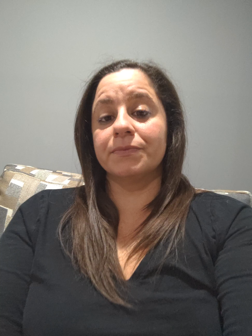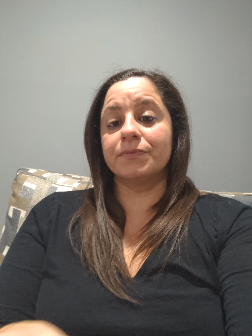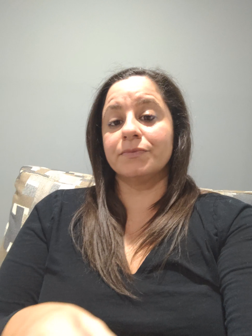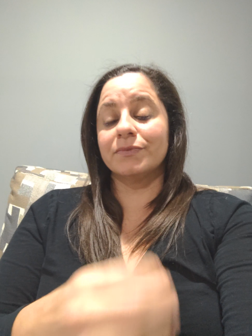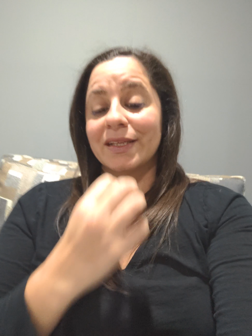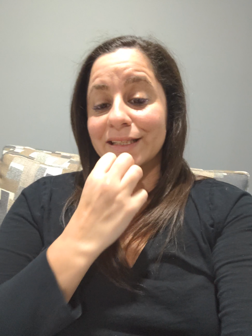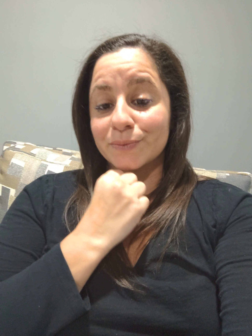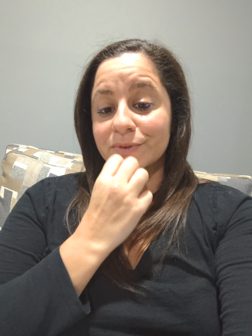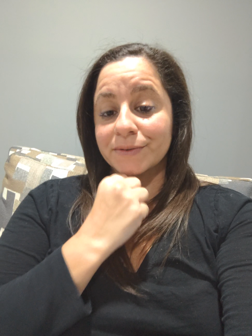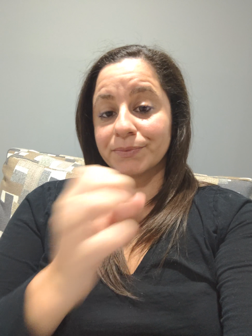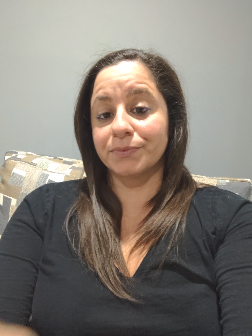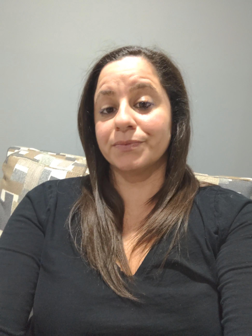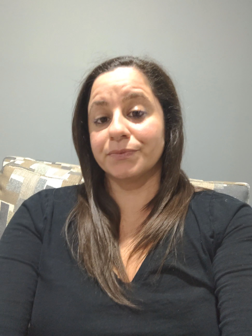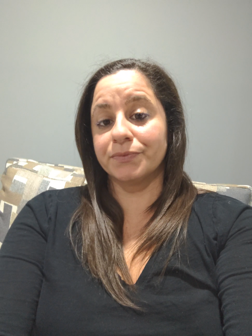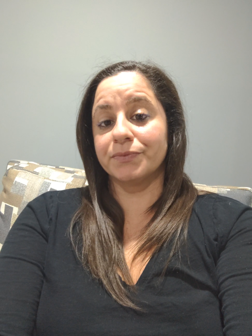underwear